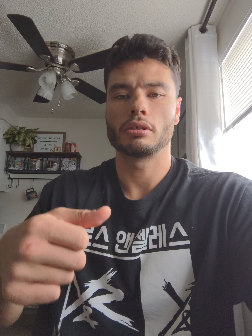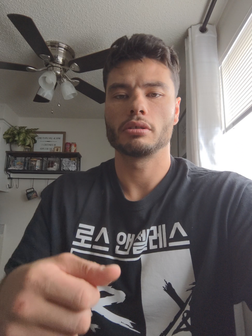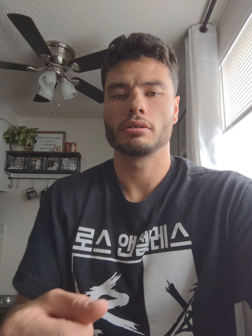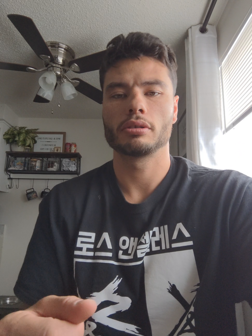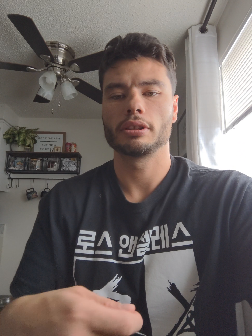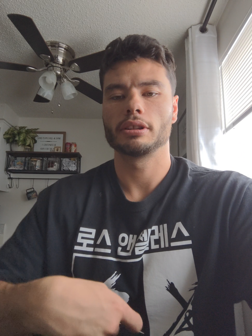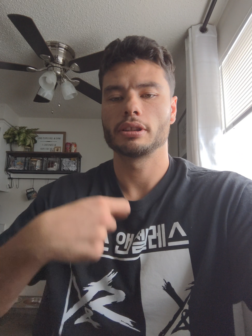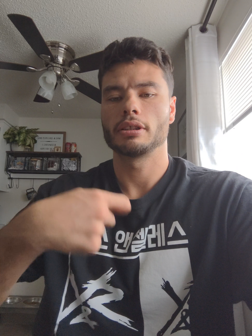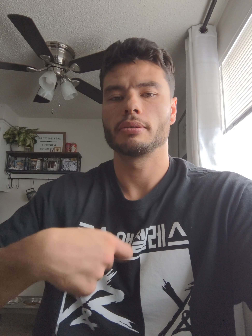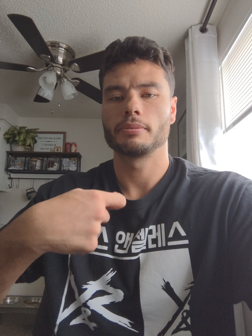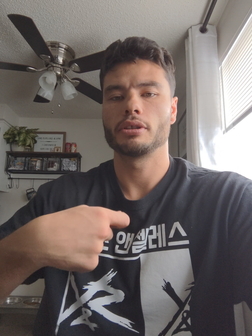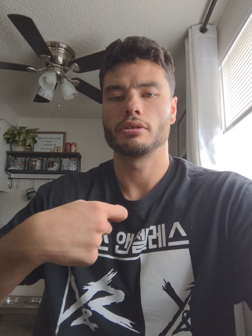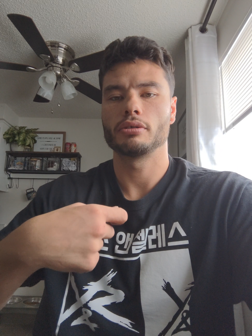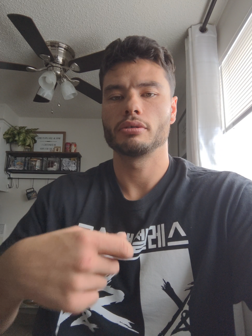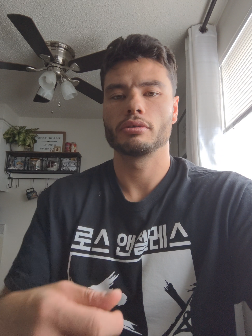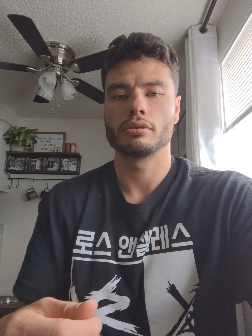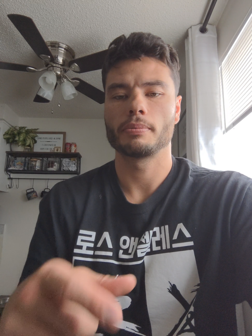zipper